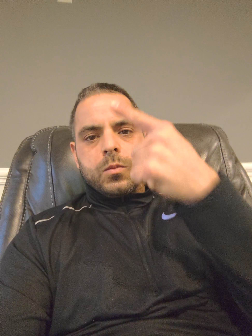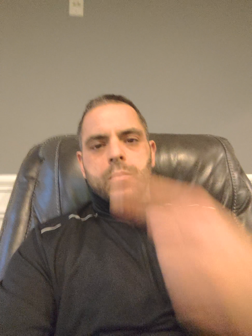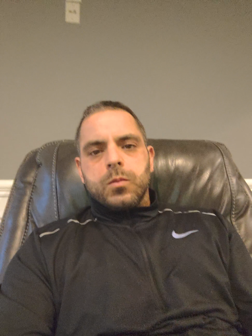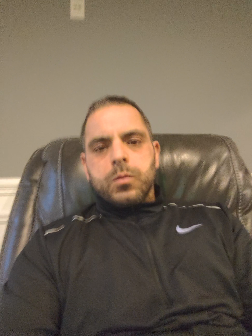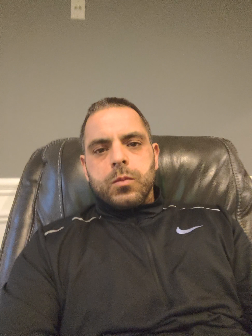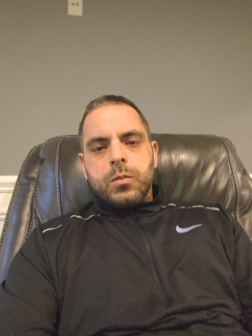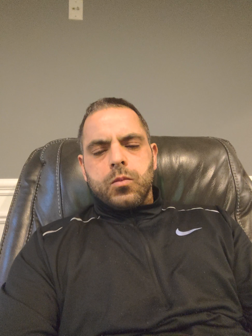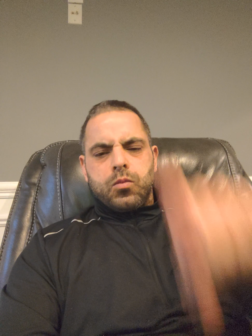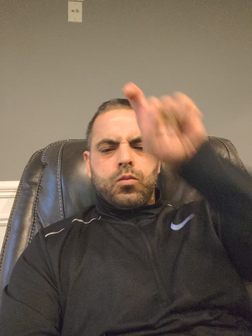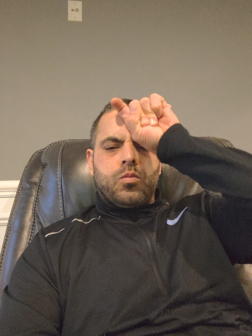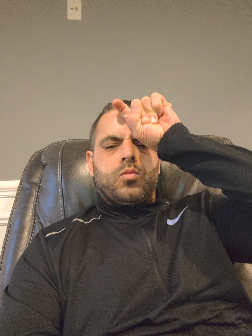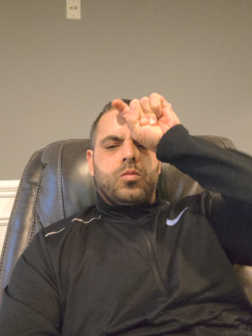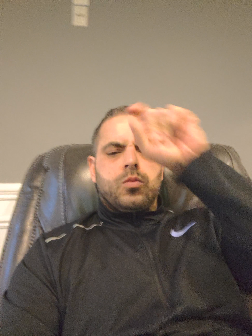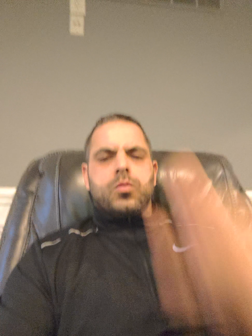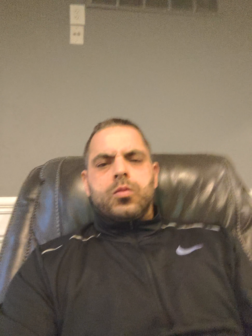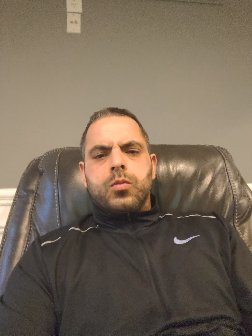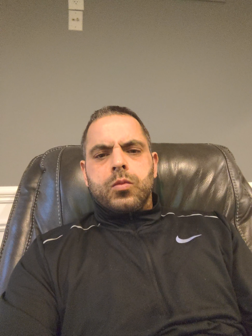puzzle